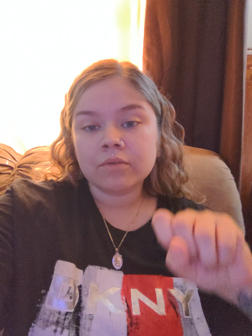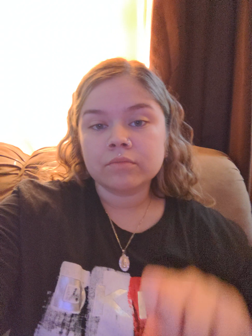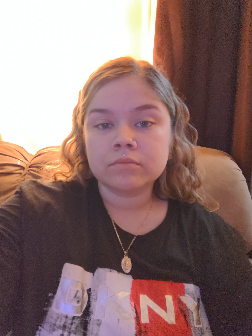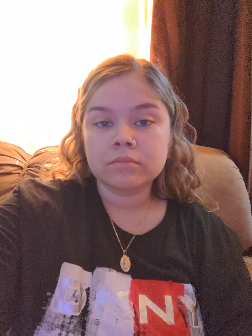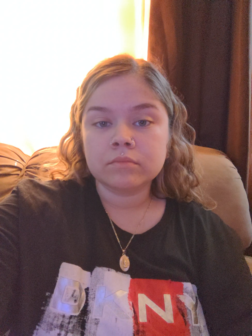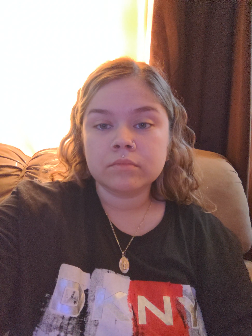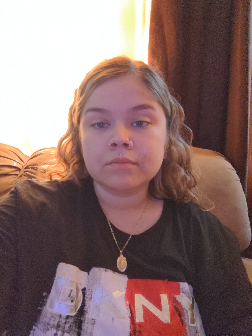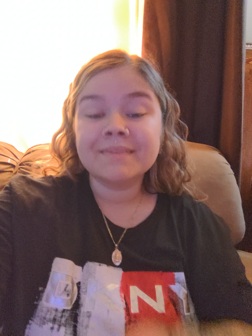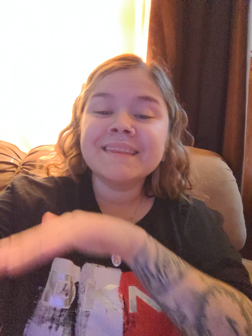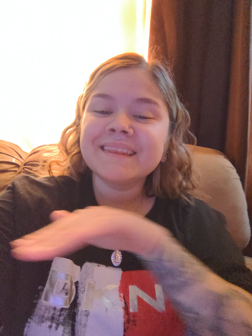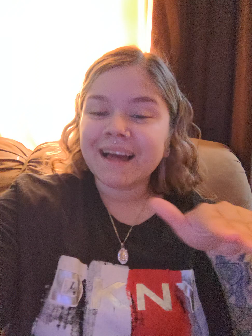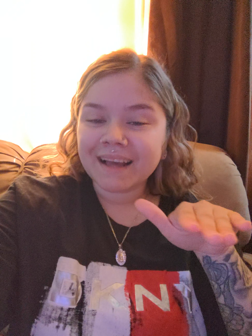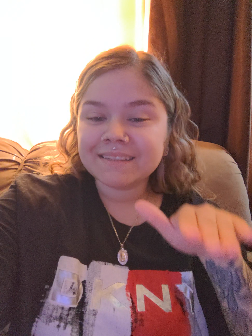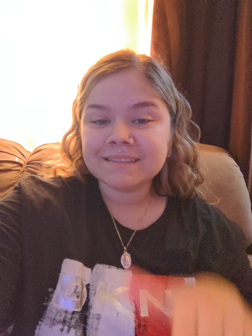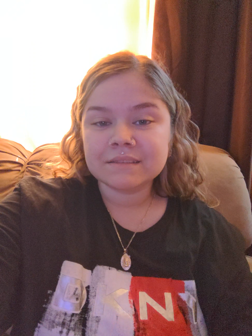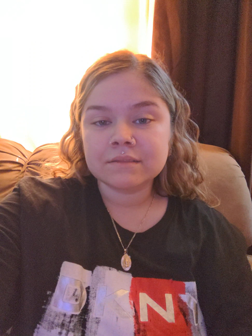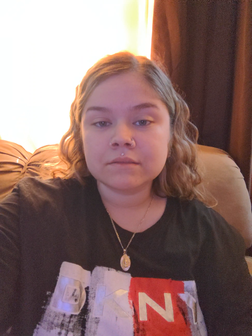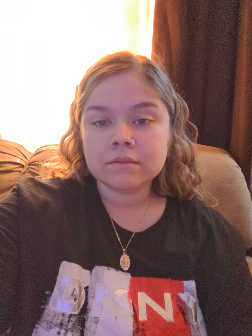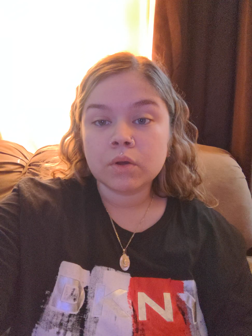nice